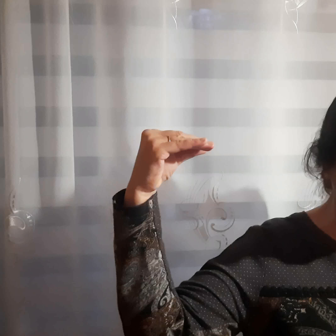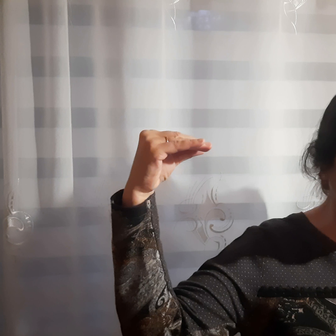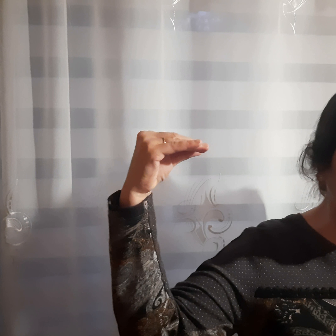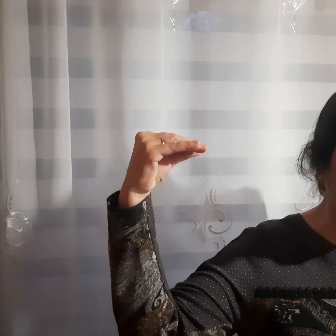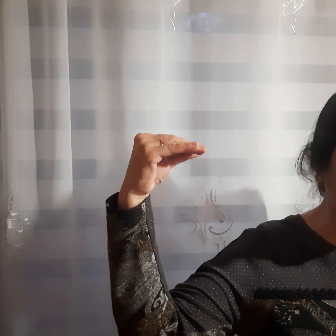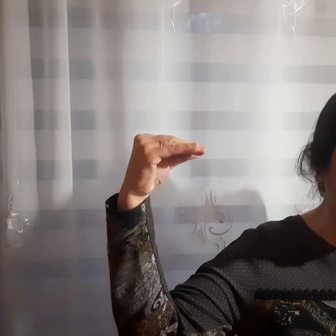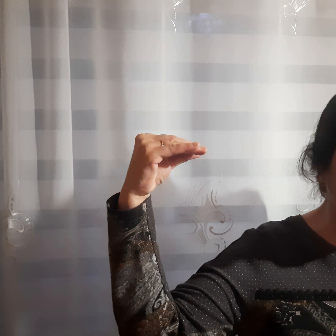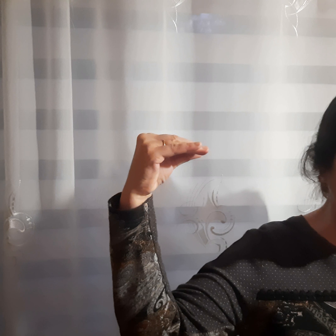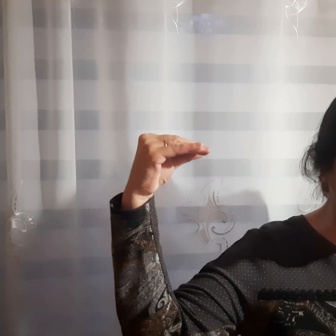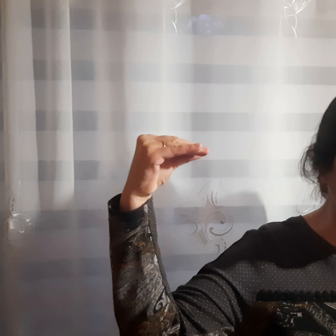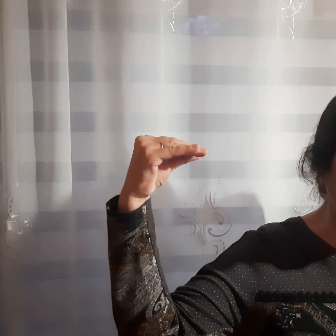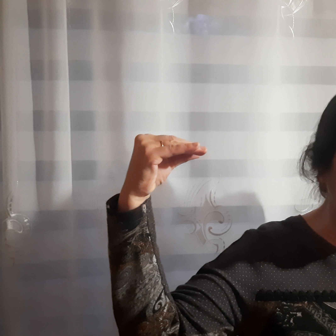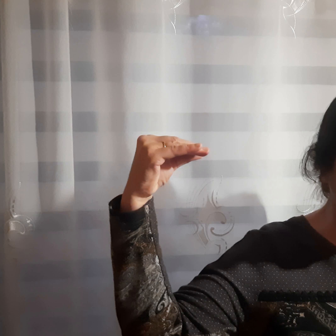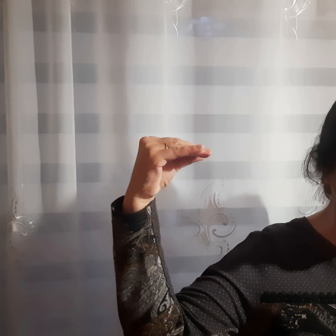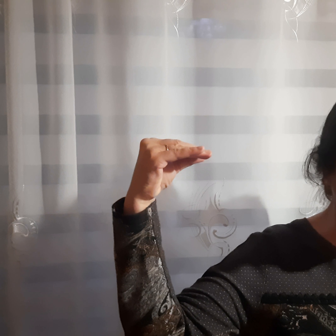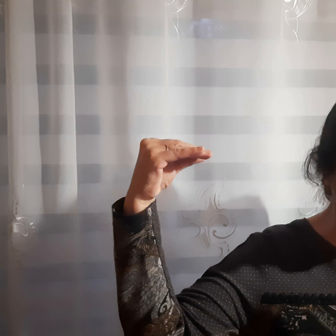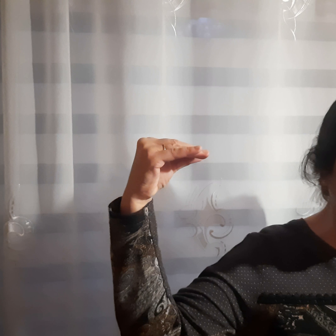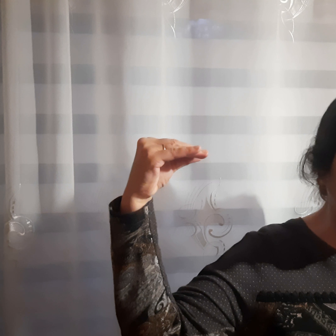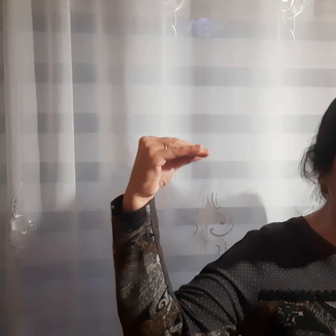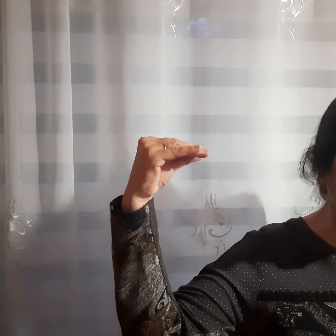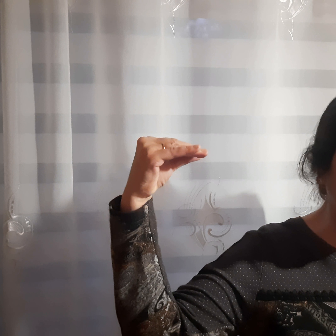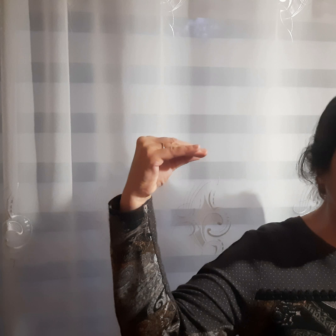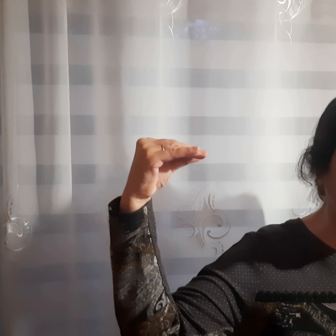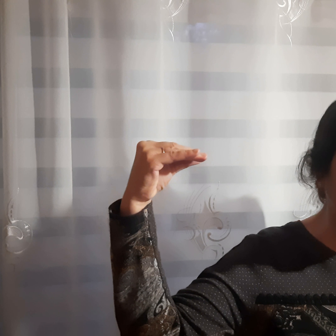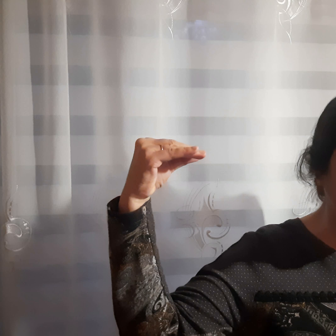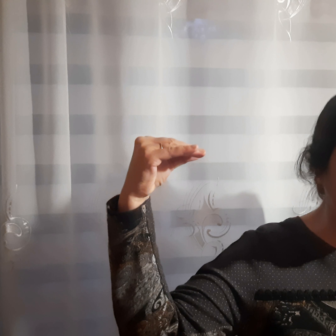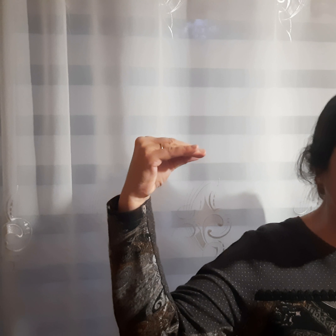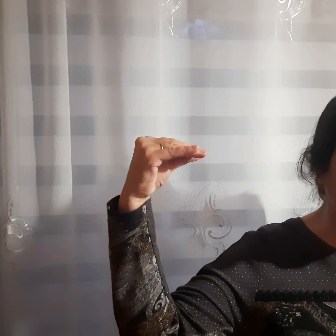Ж